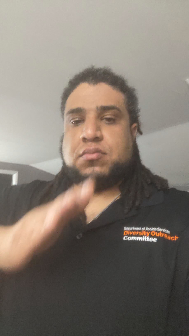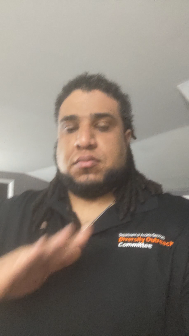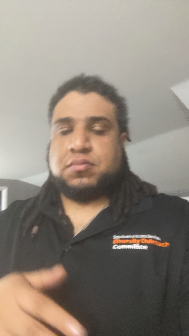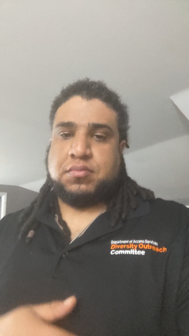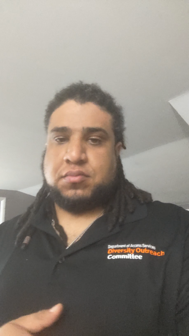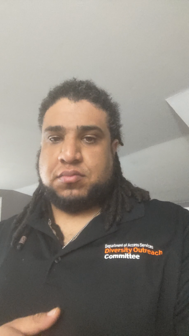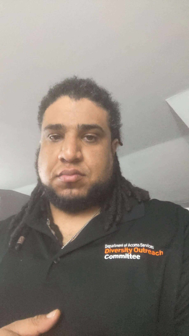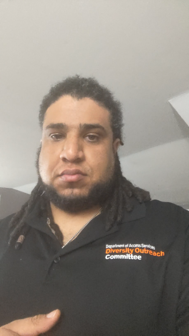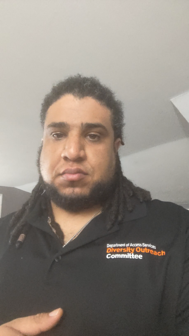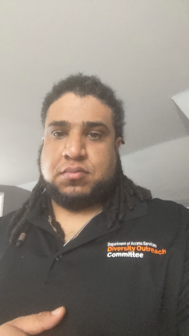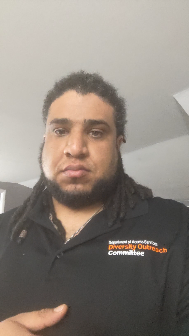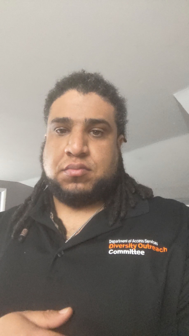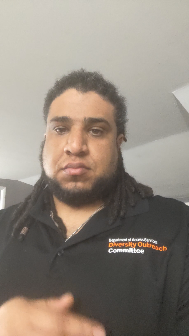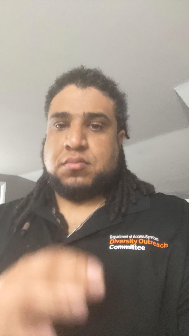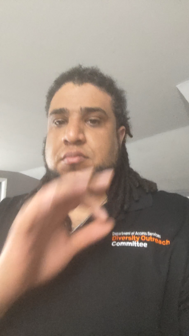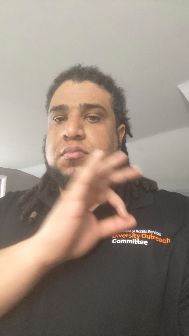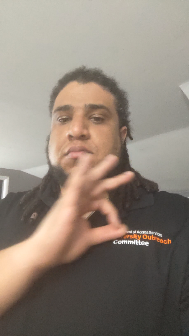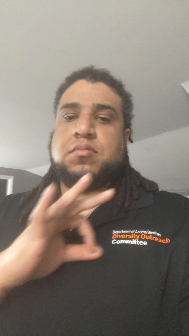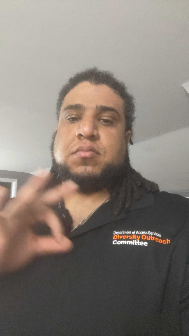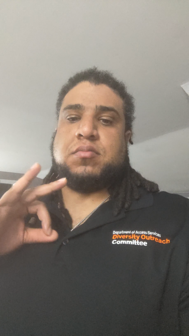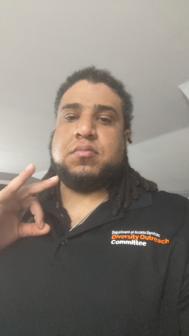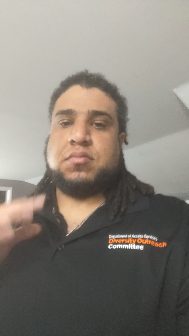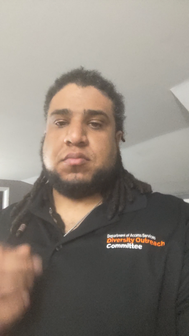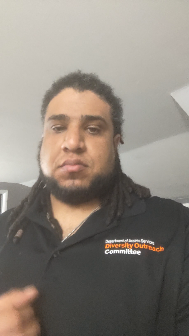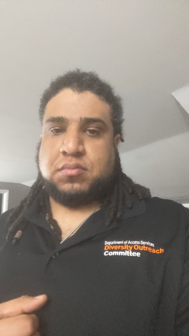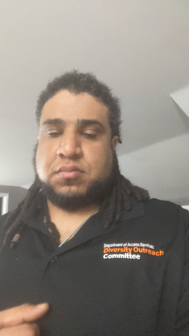beads